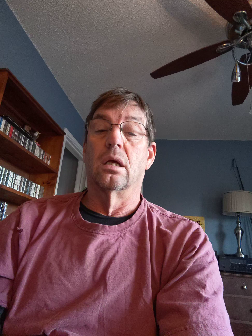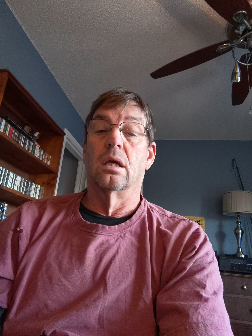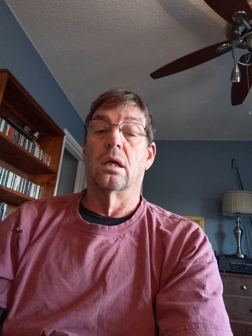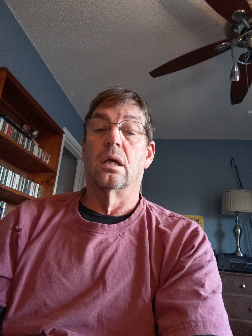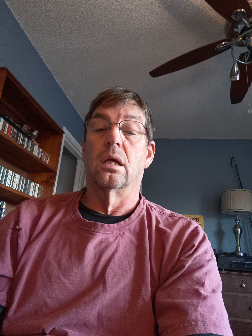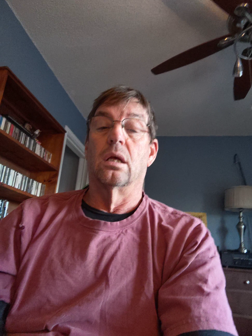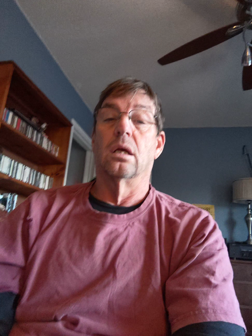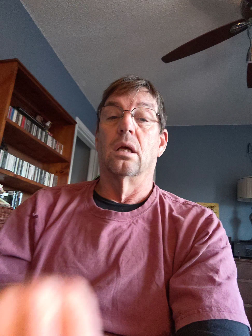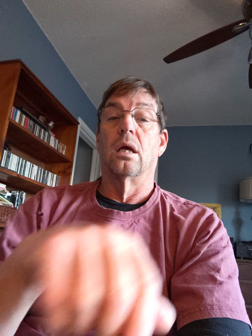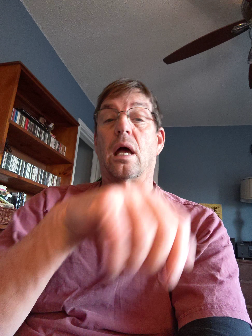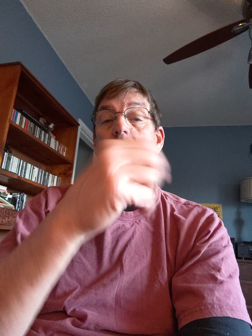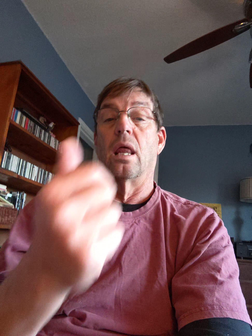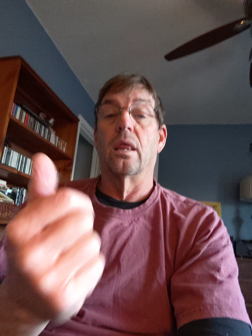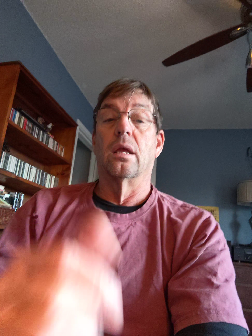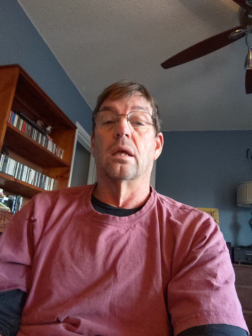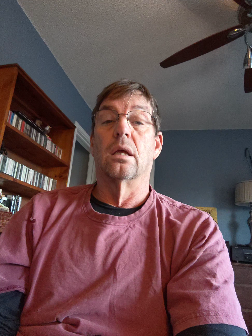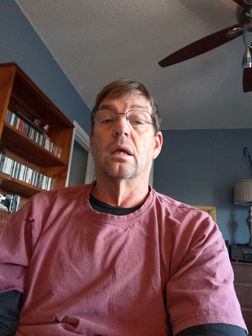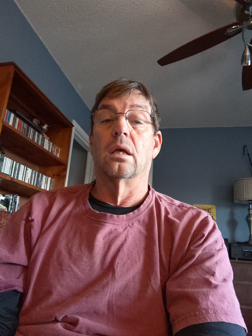another